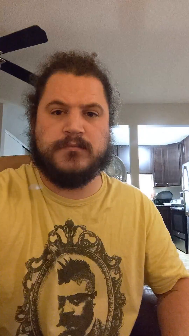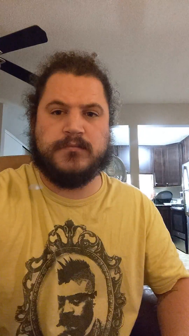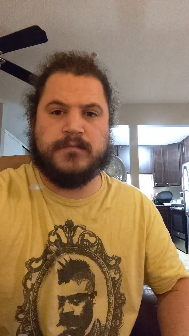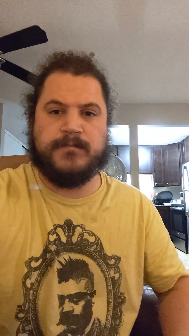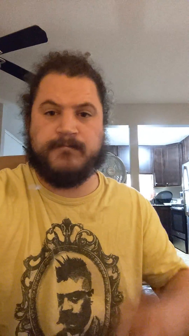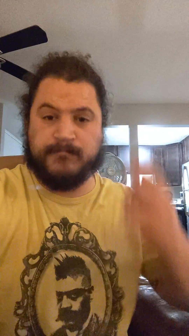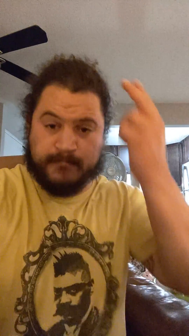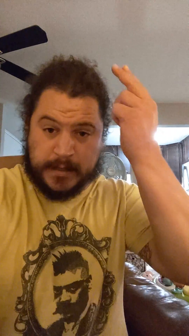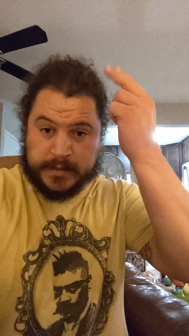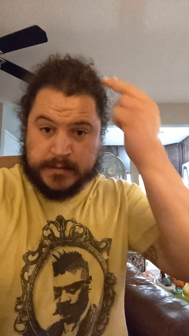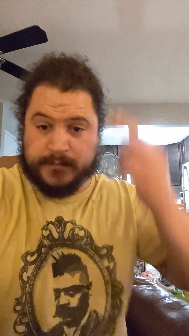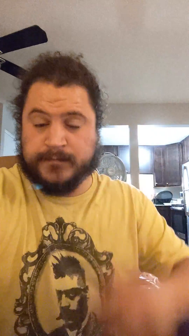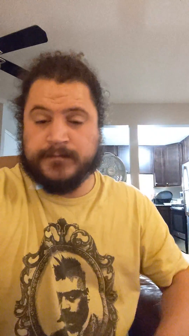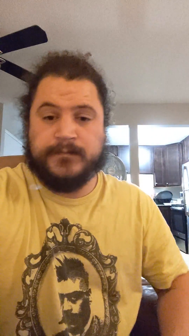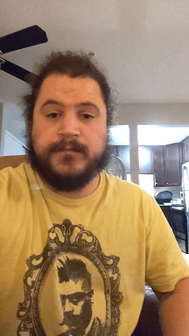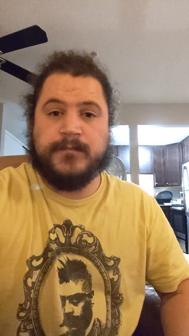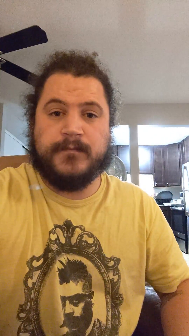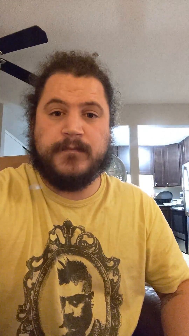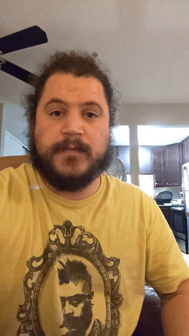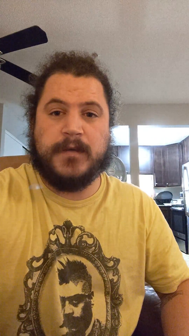bunny